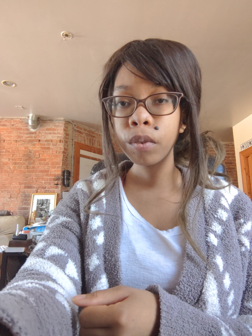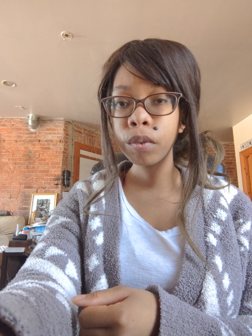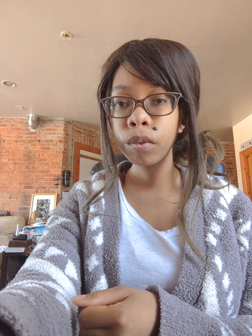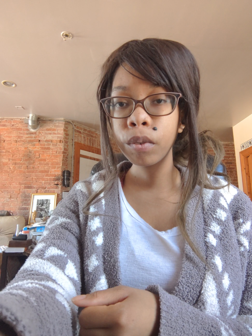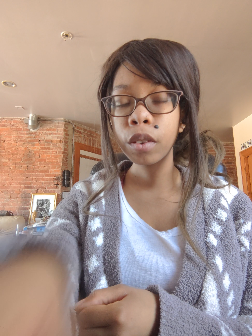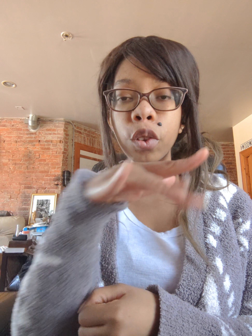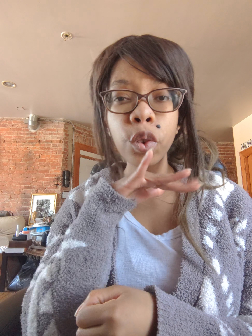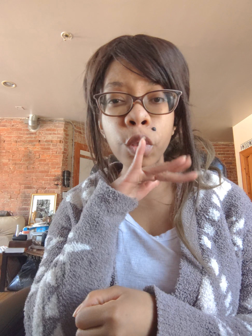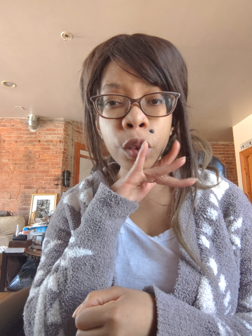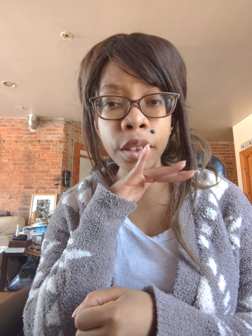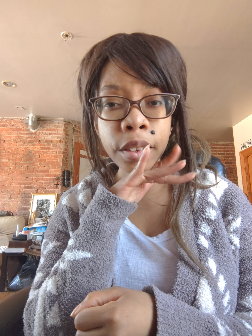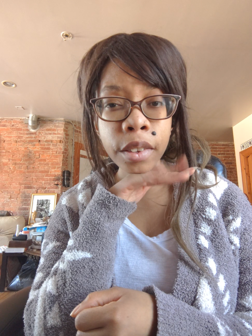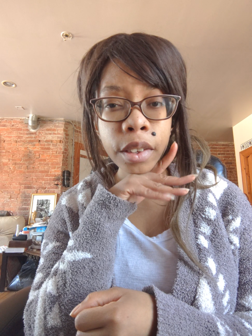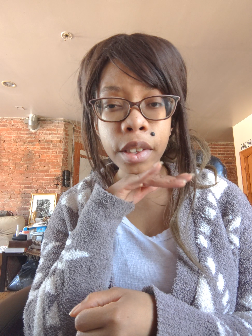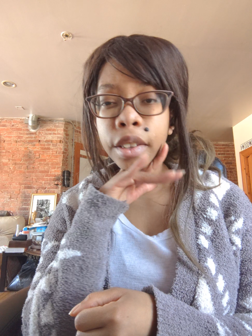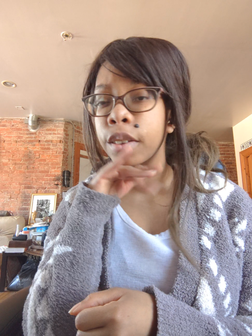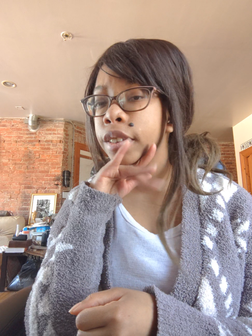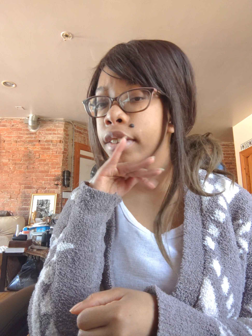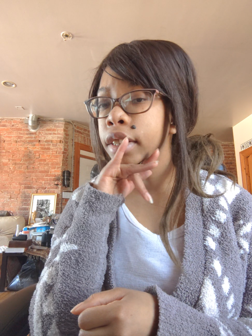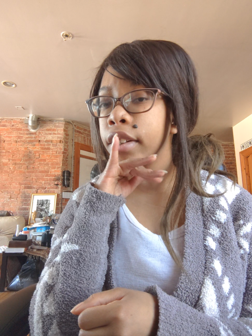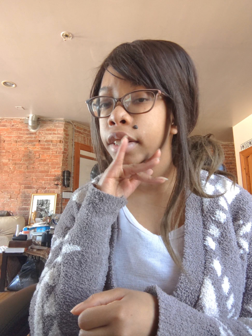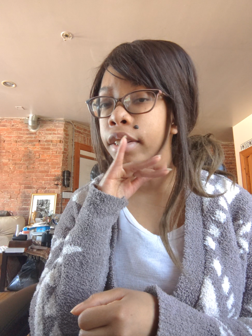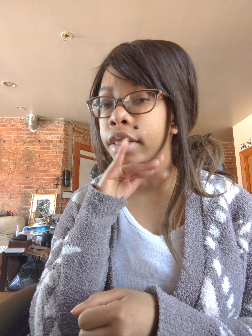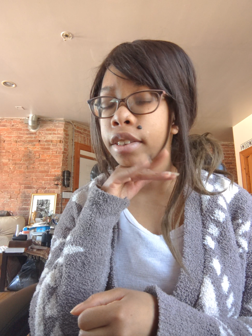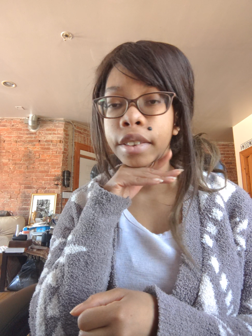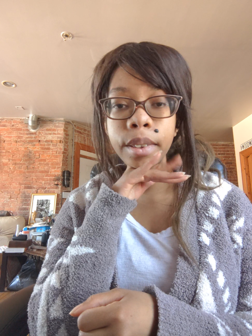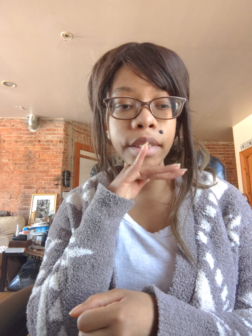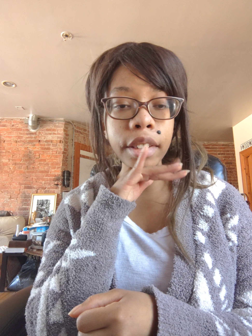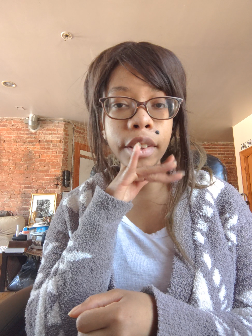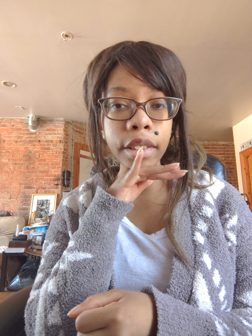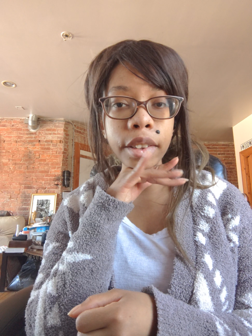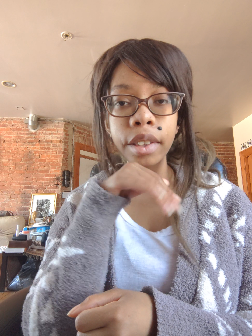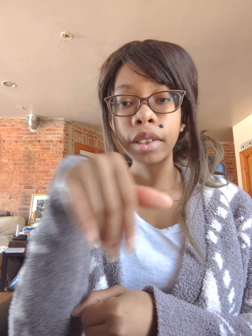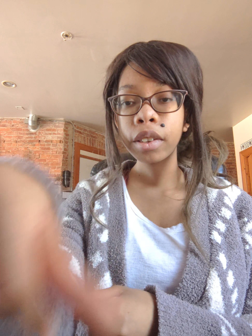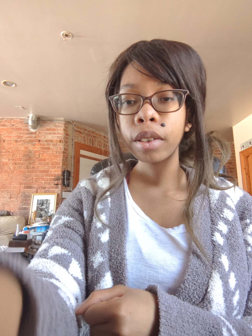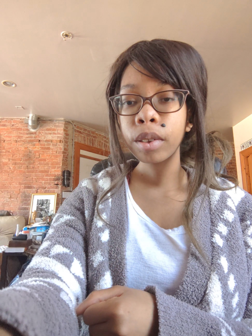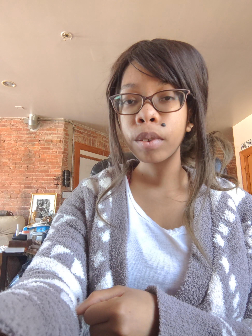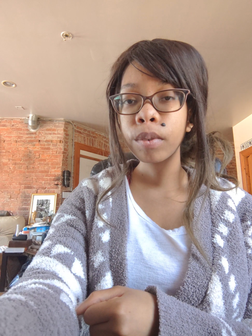dirty